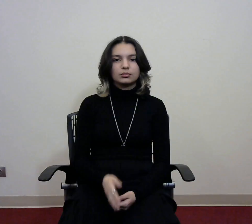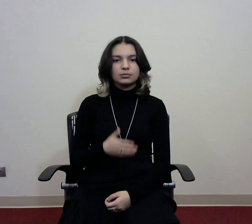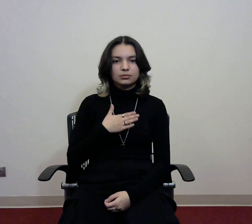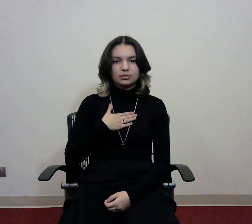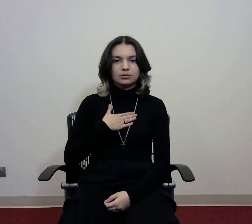mən